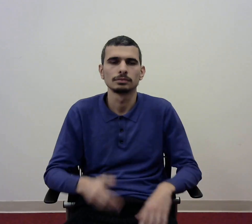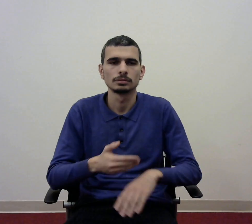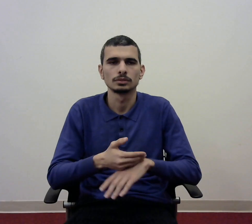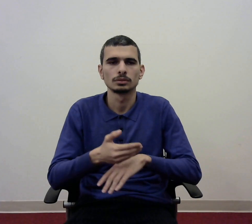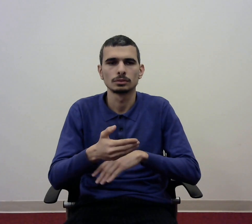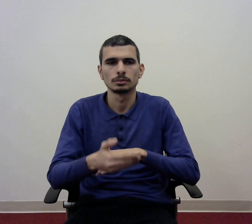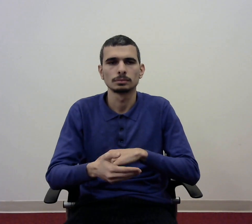gecikmək